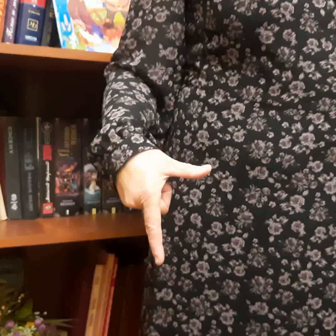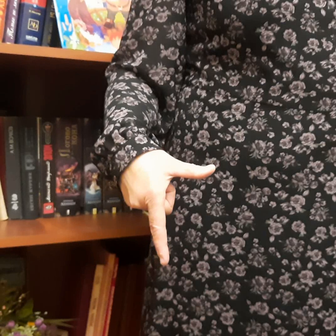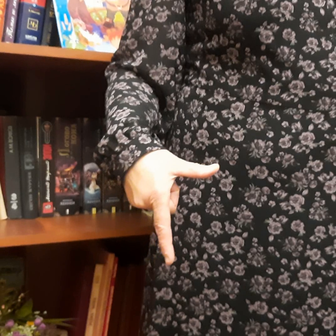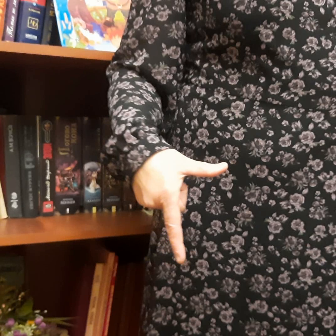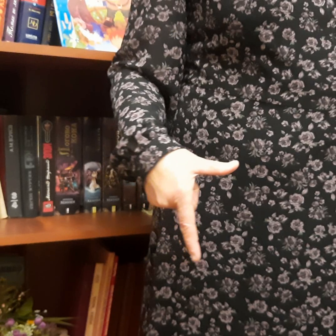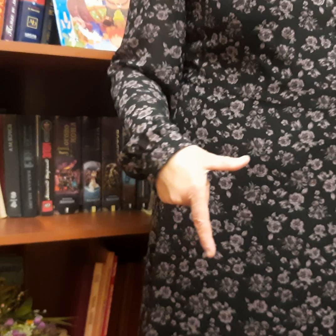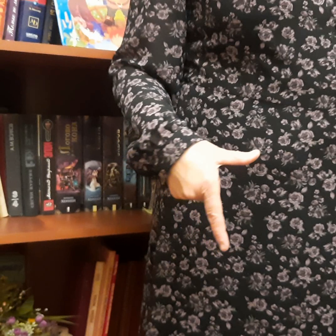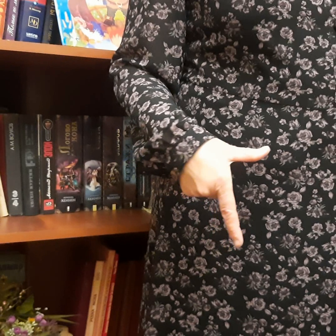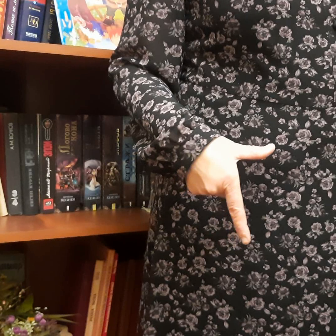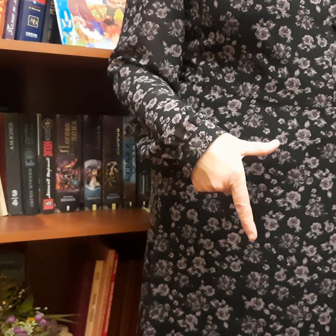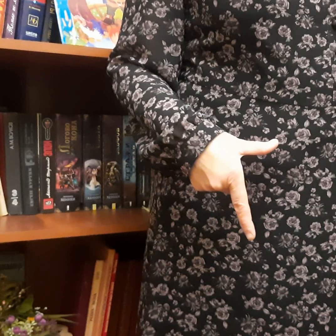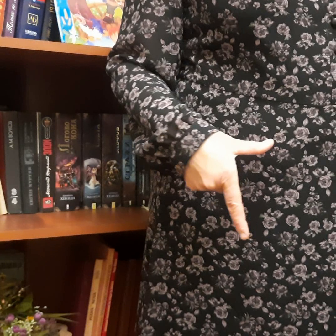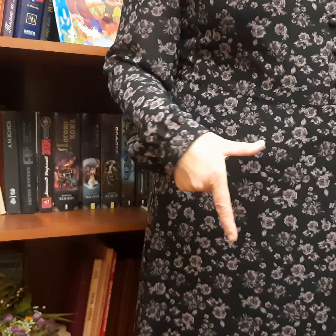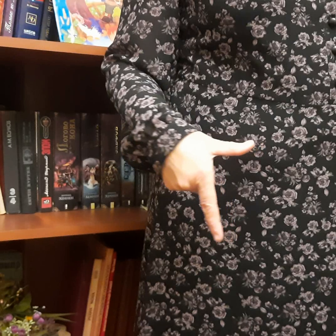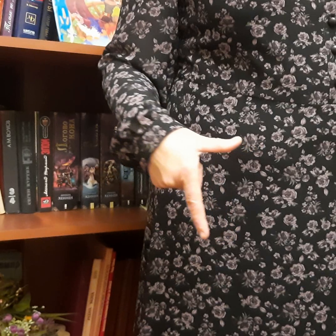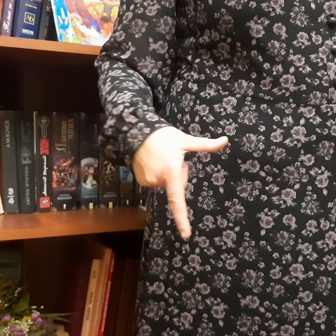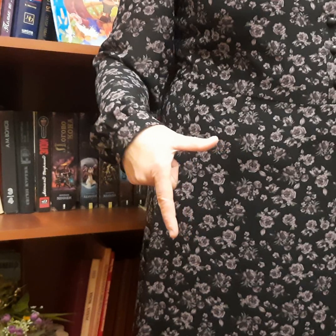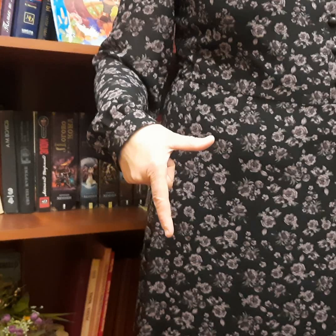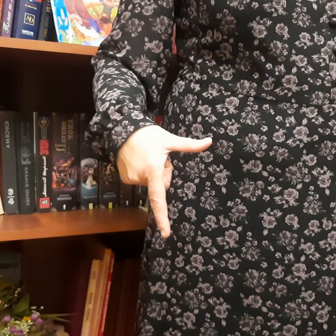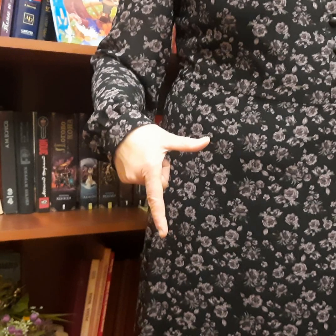Ґ